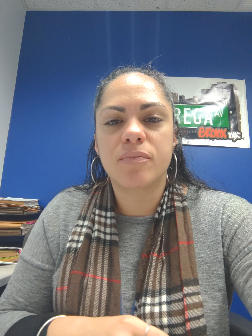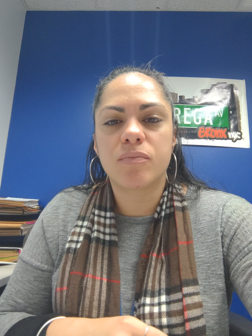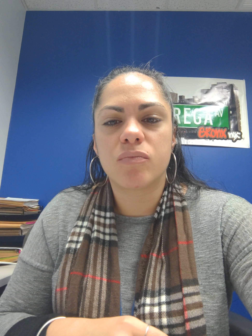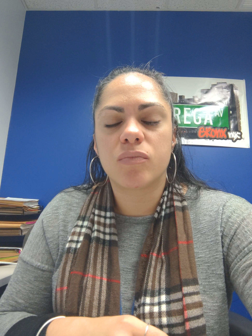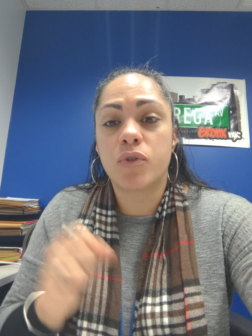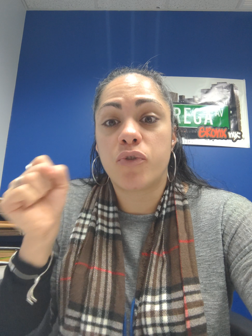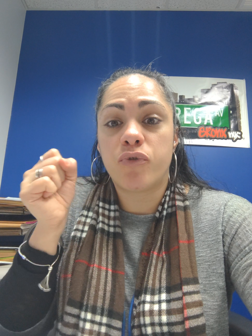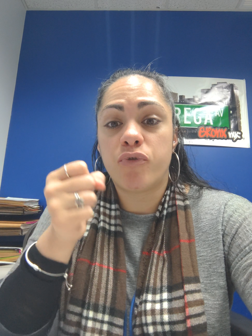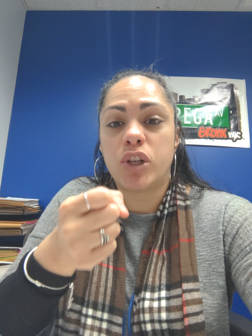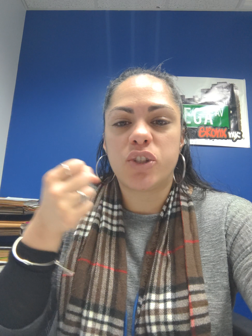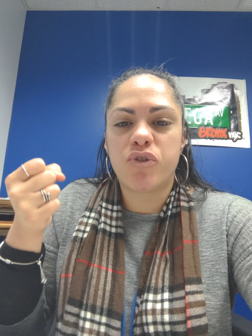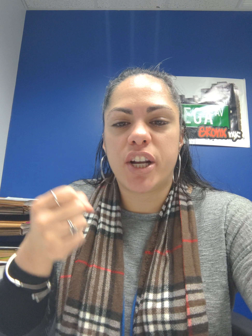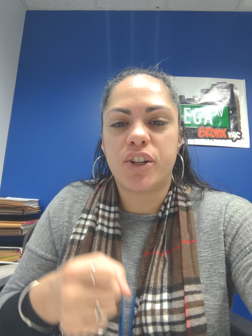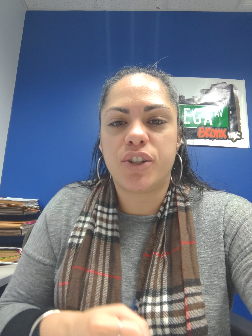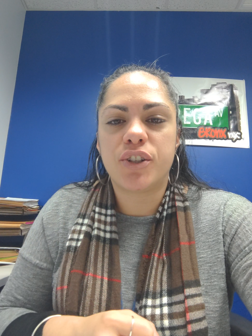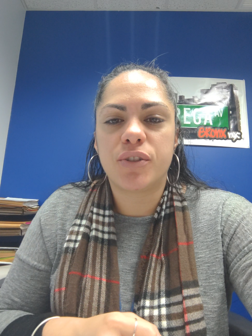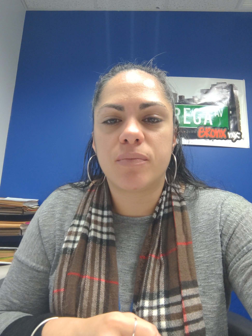refrigerator